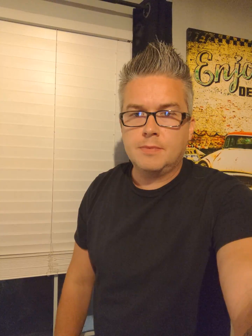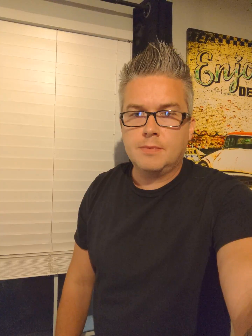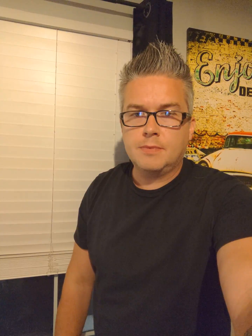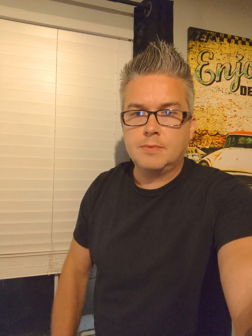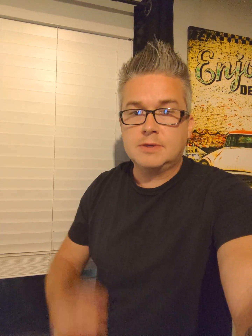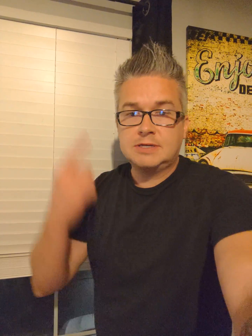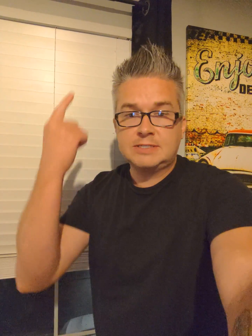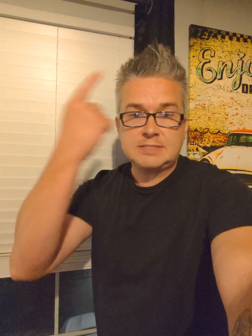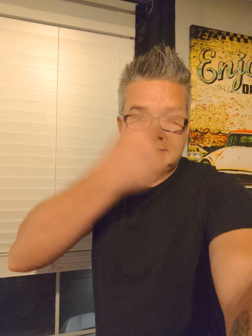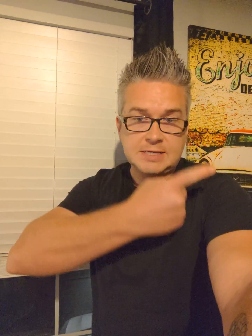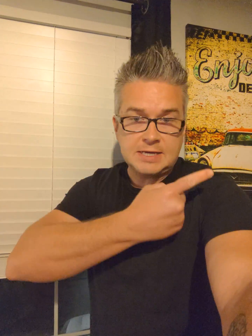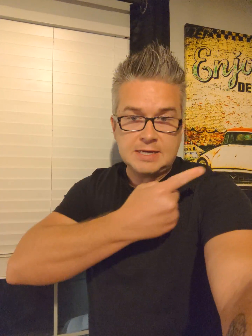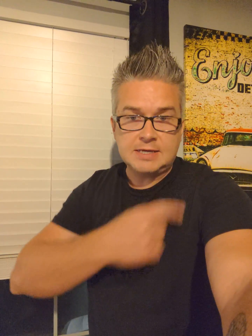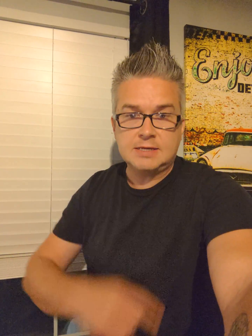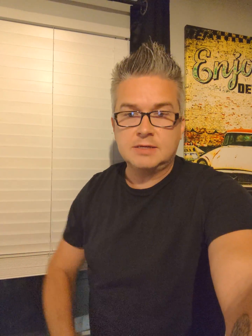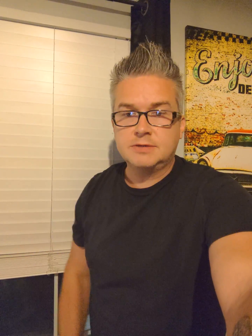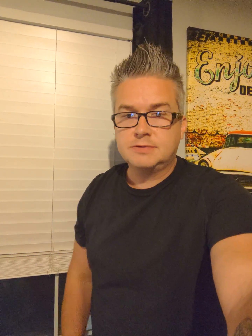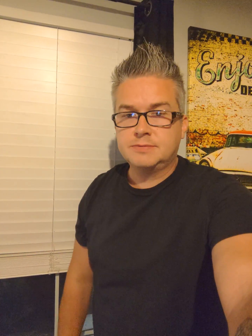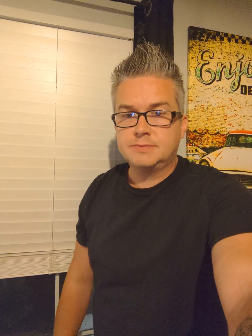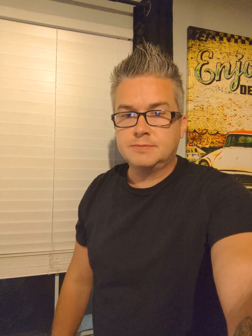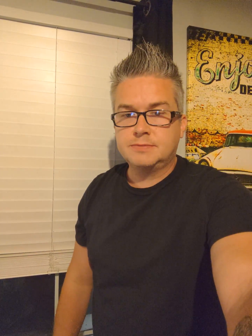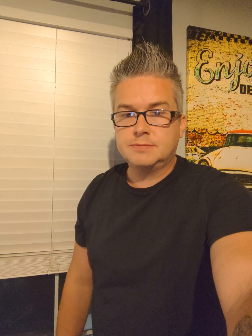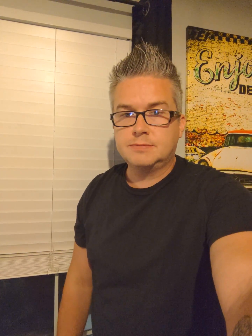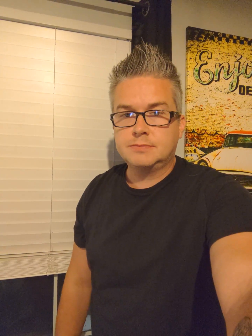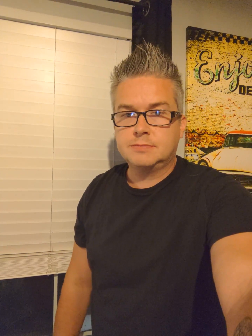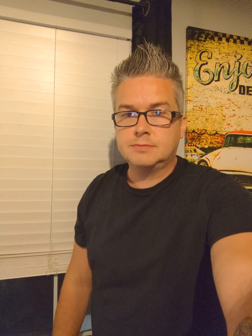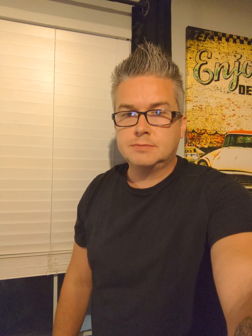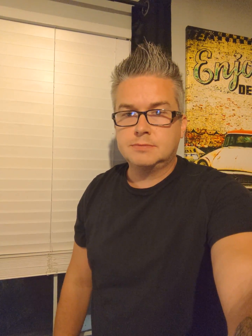day